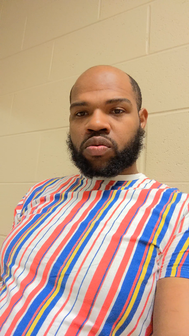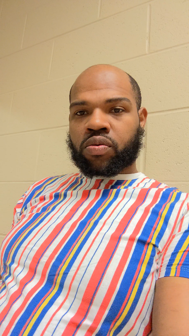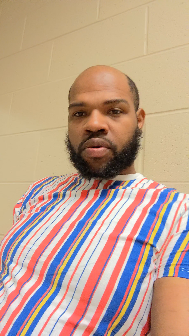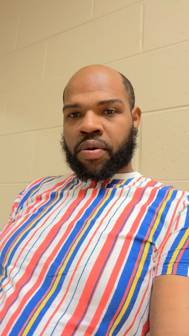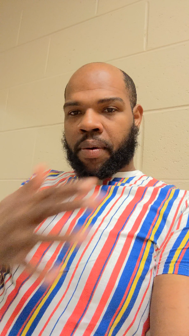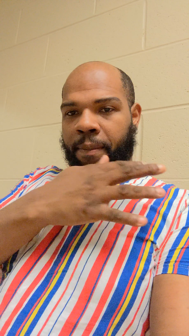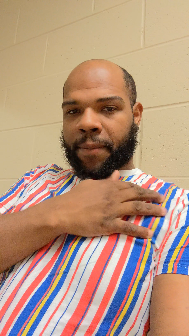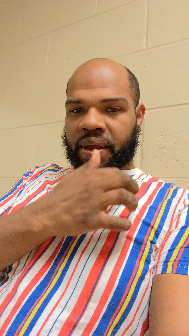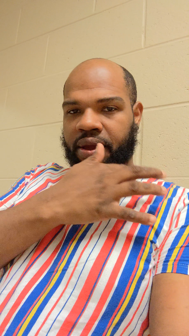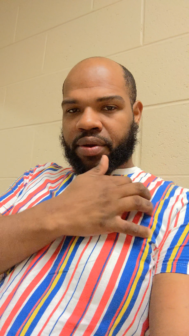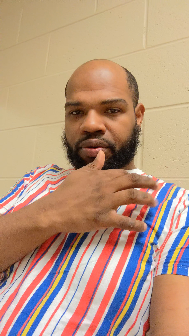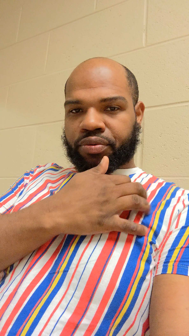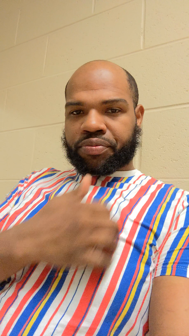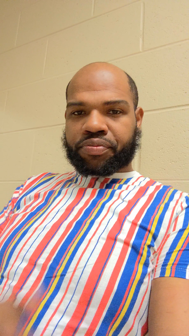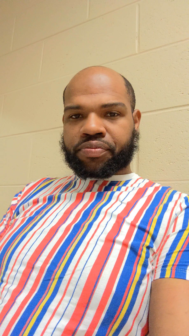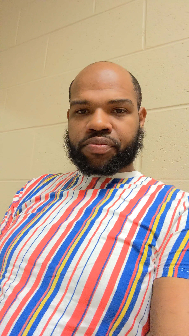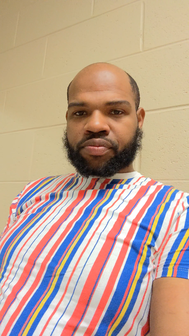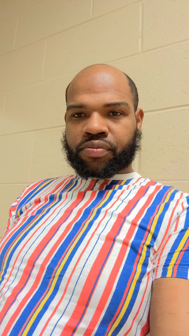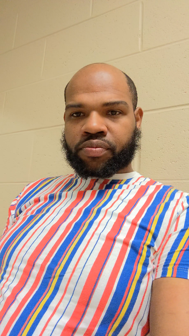bear